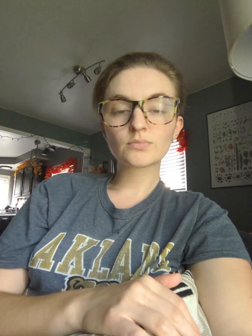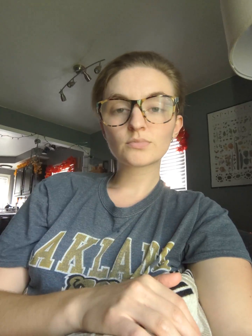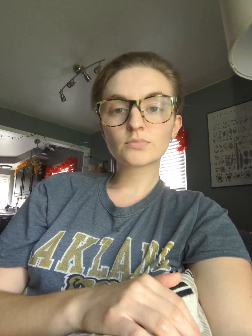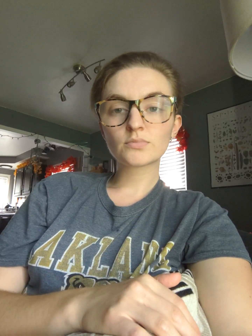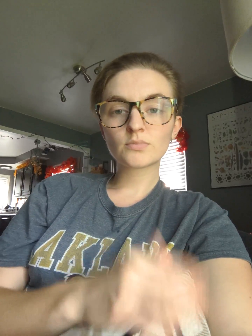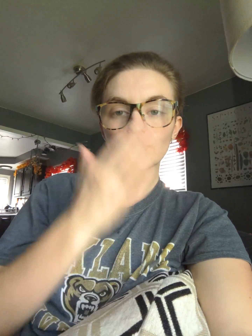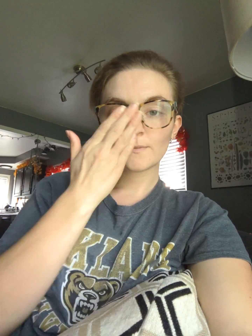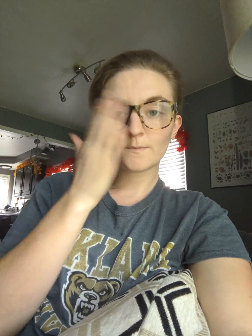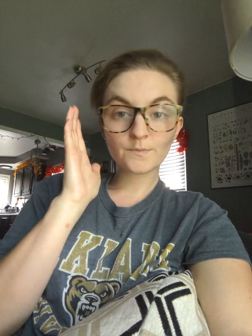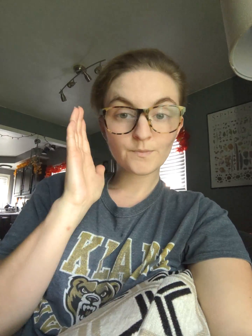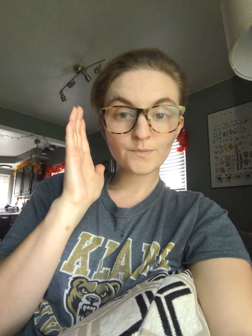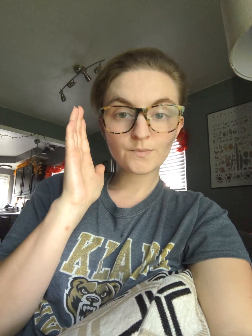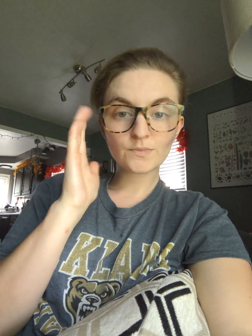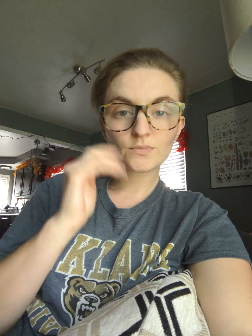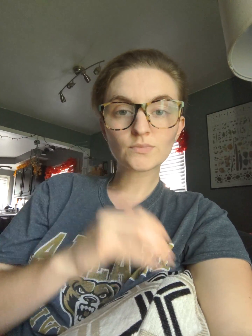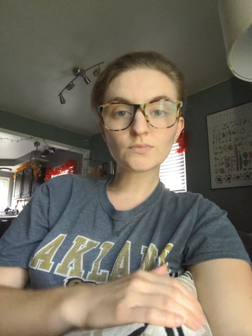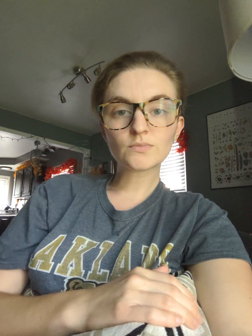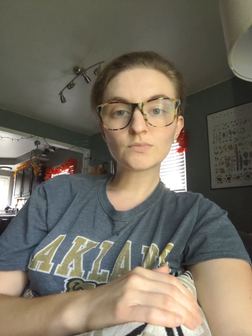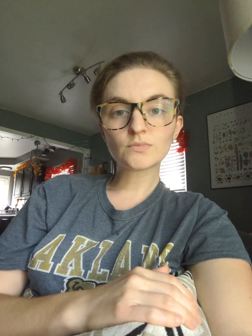peekaboo